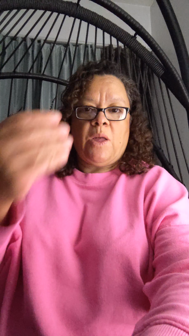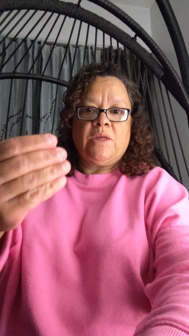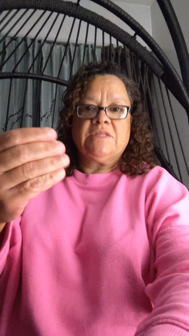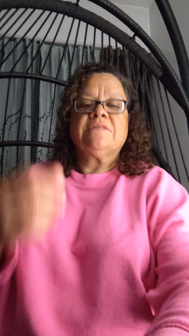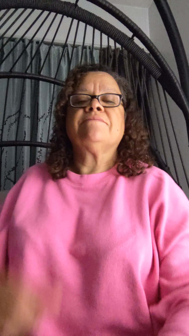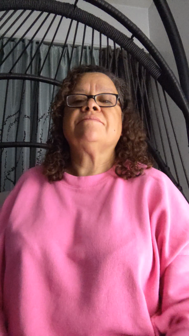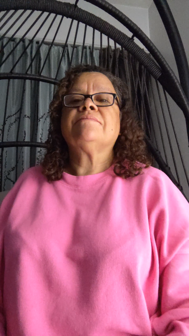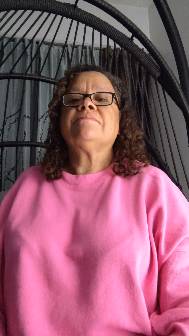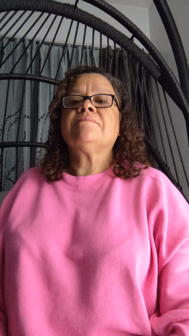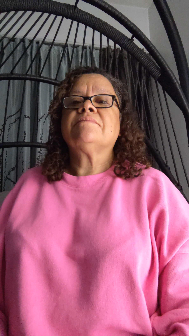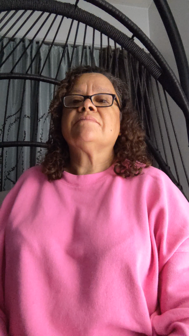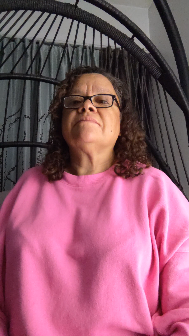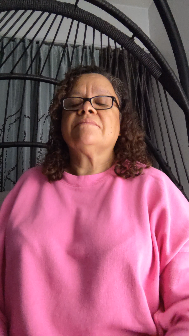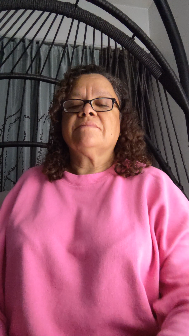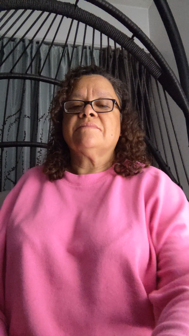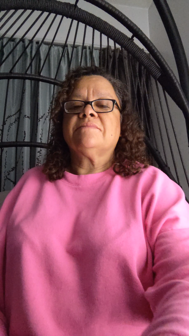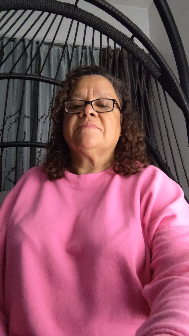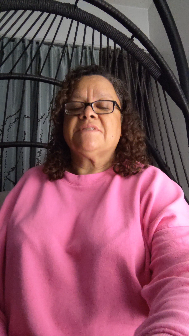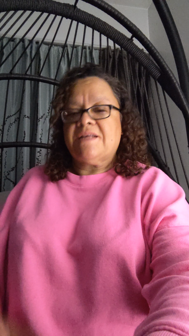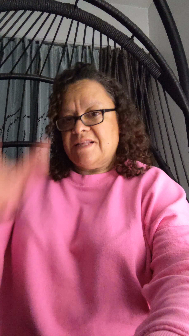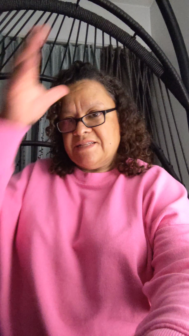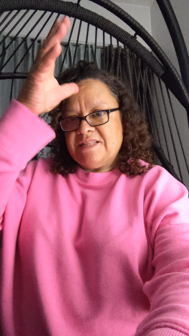daddy